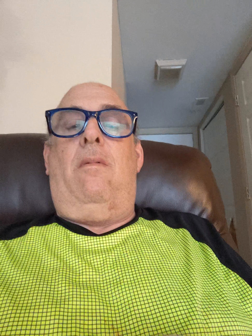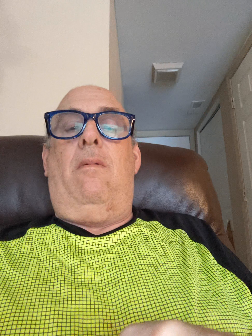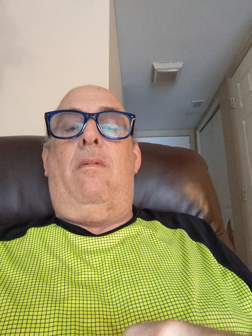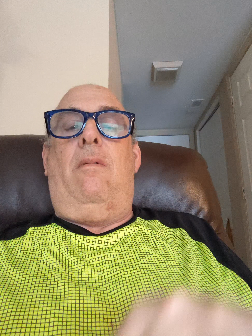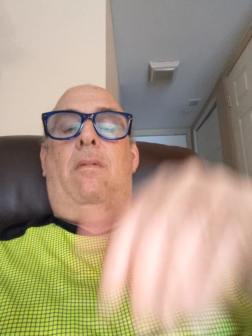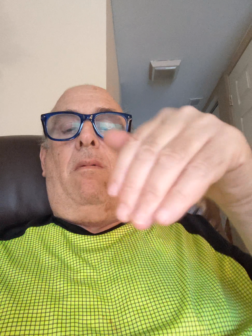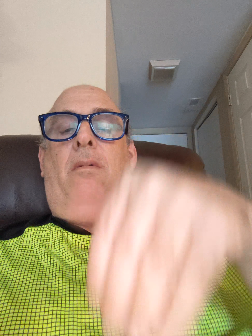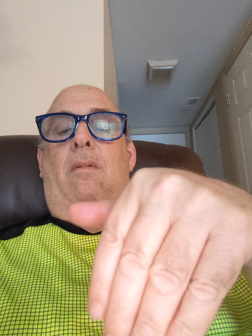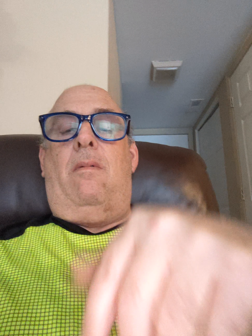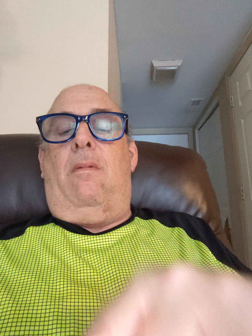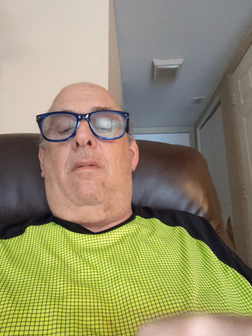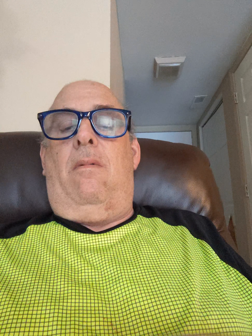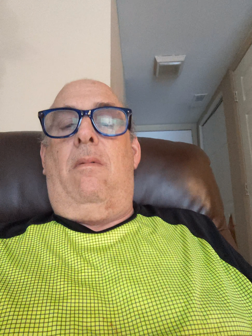night